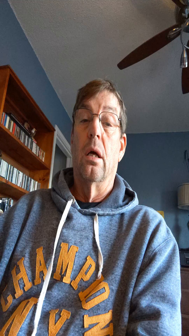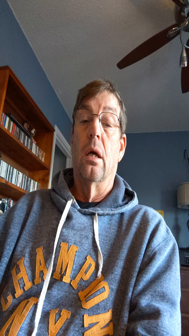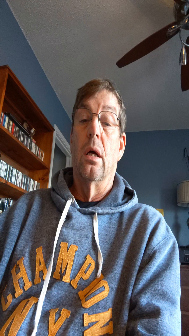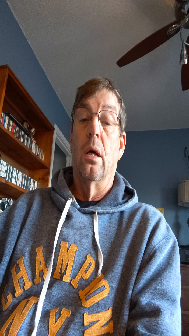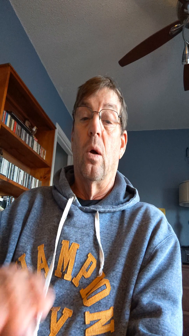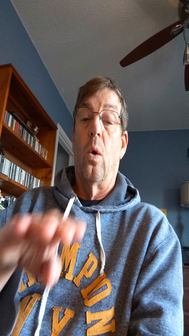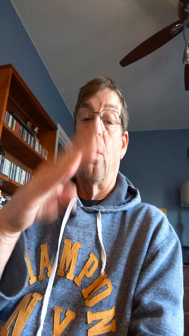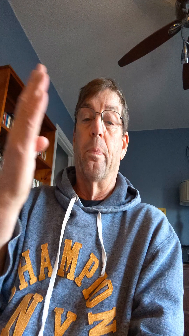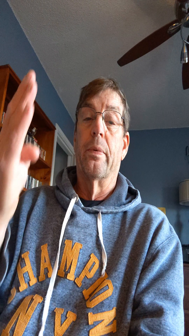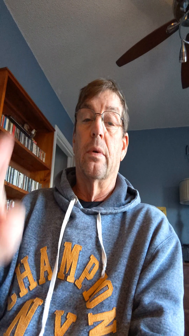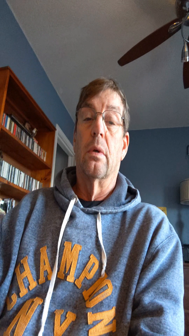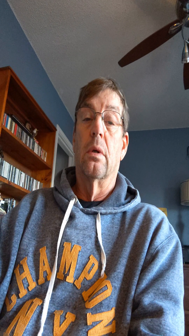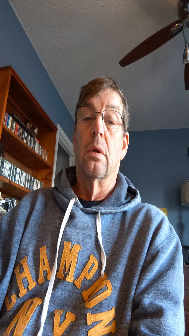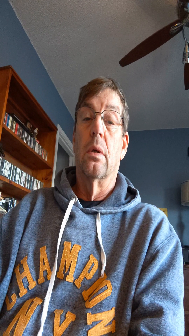open